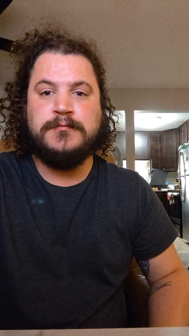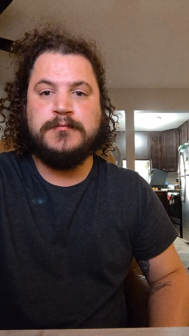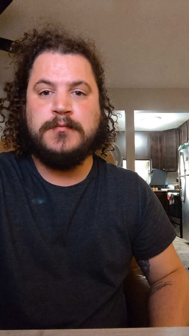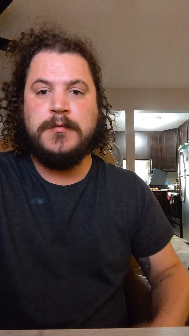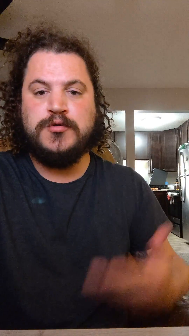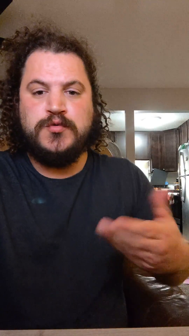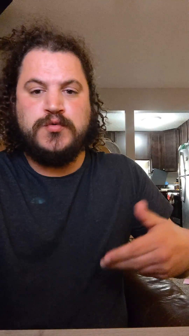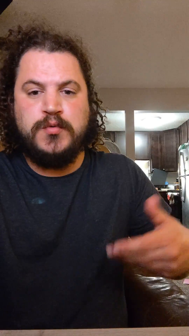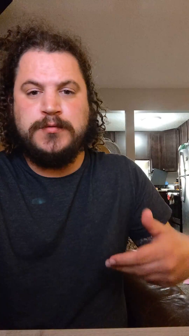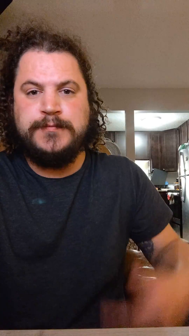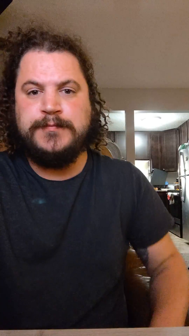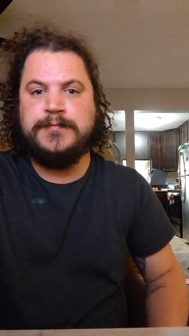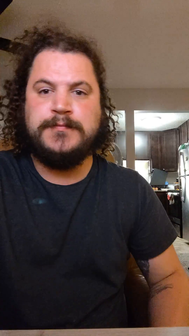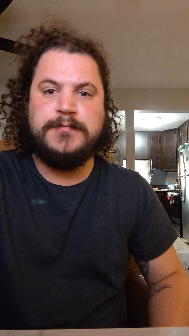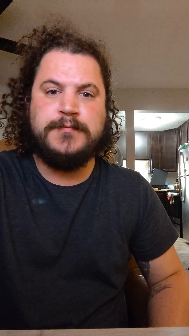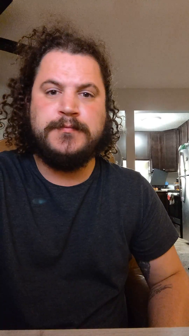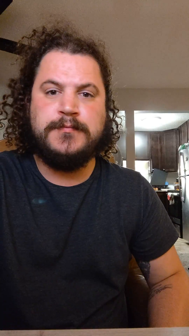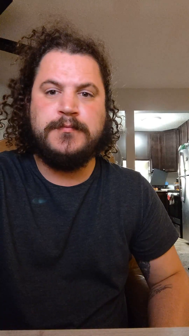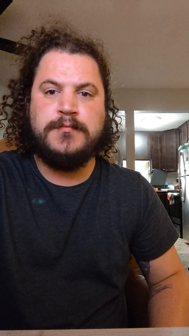shorts